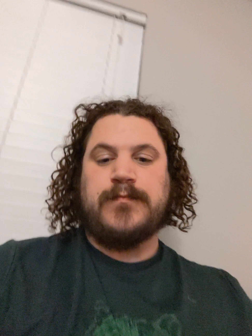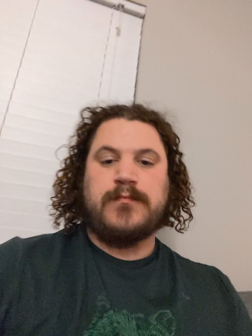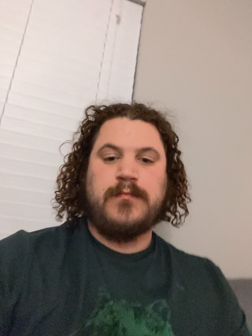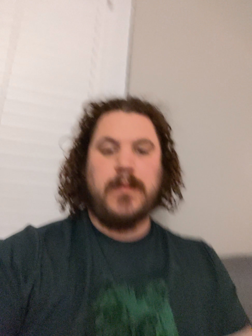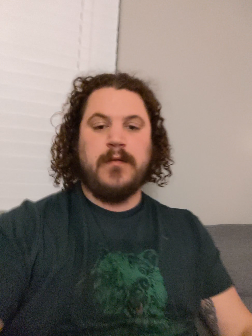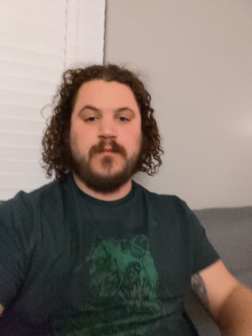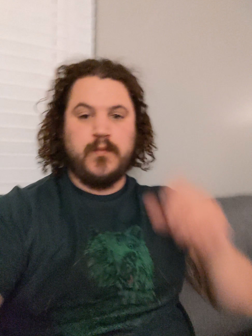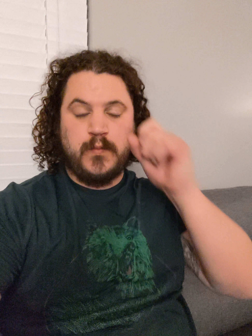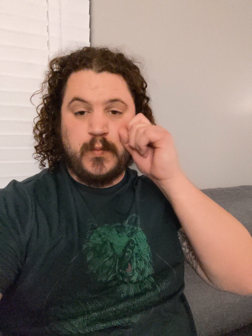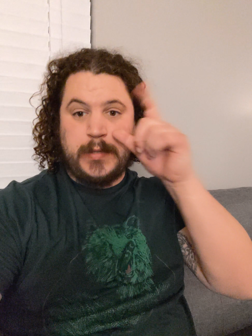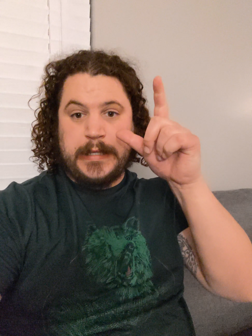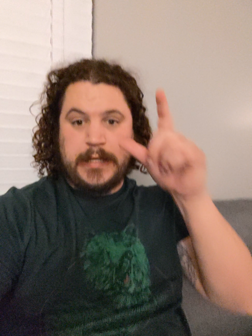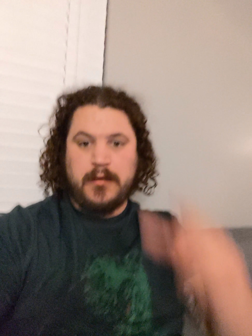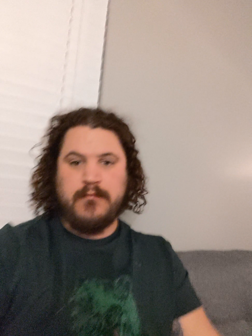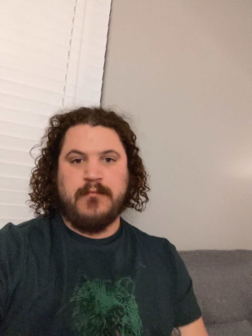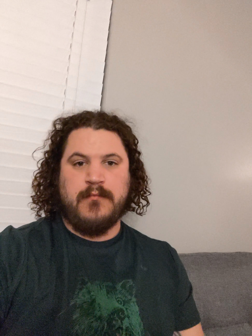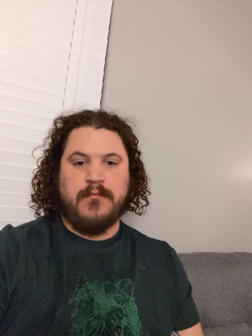wake